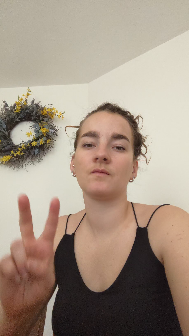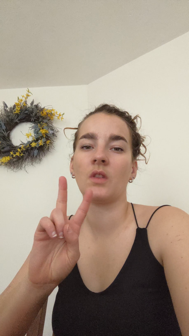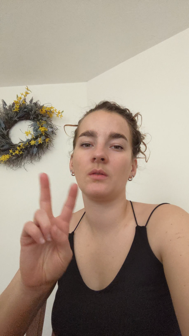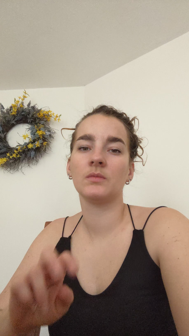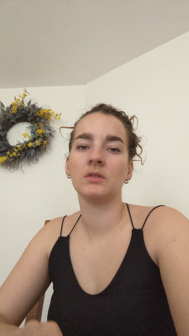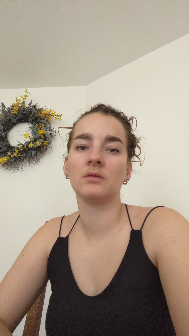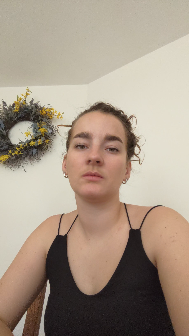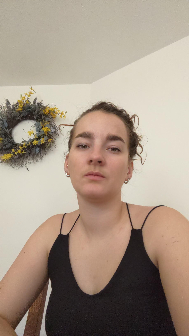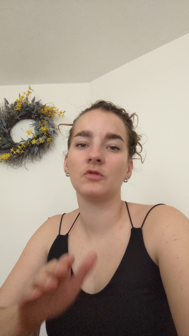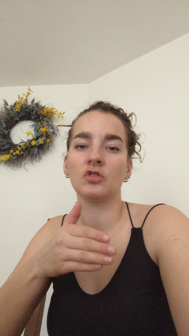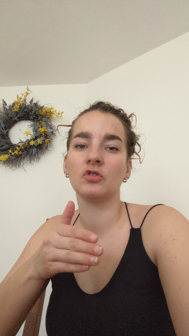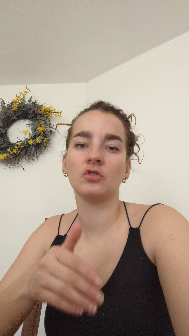cook